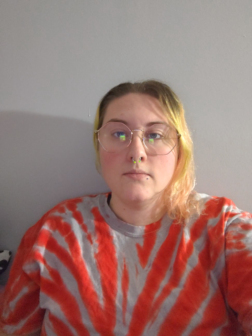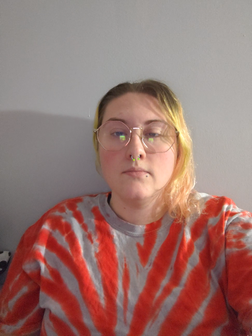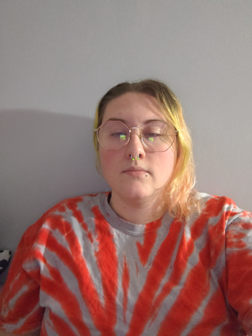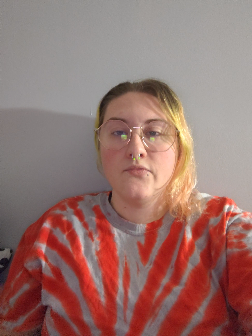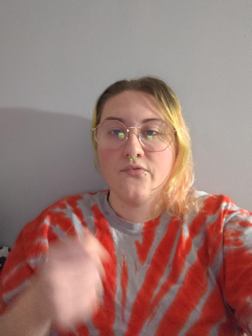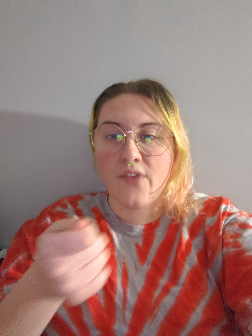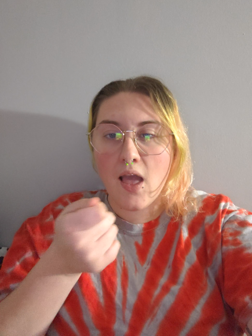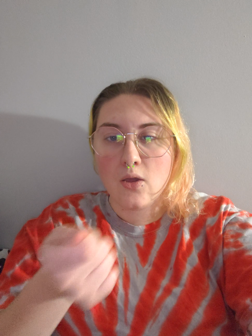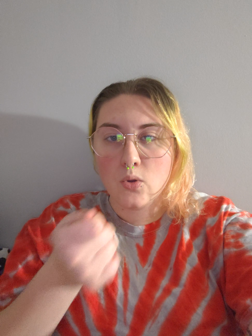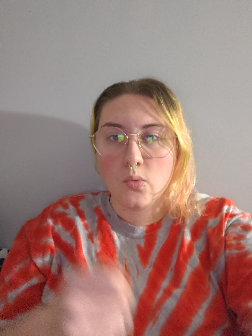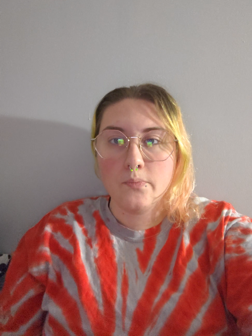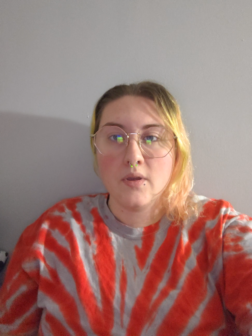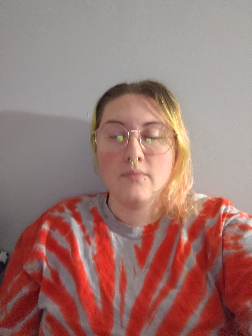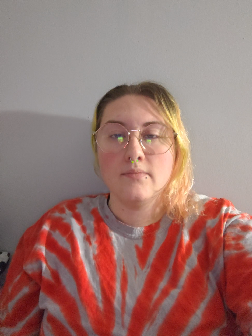vacuum